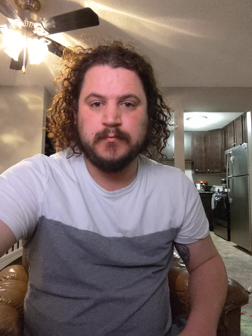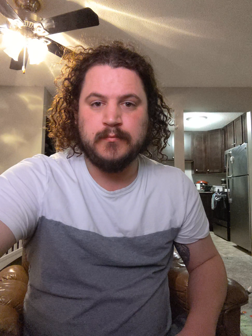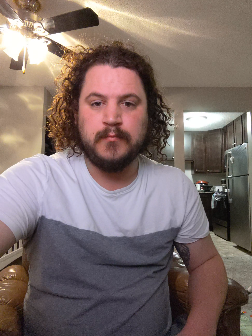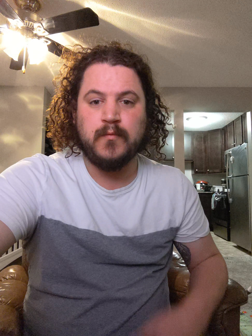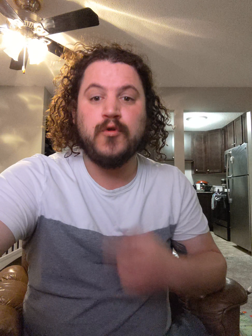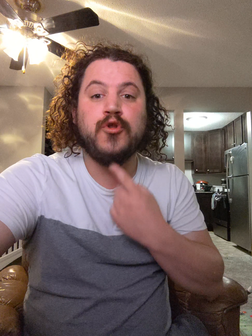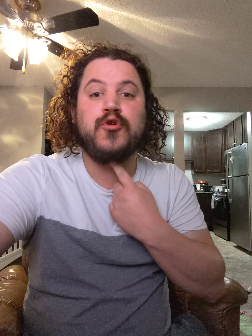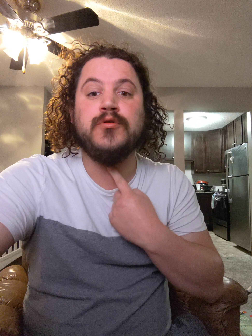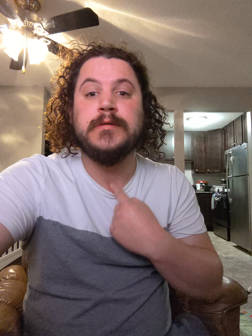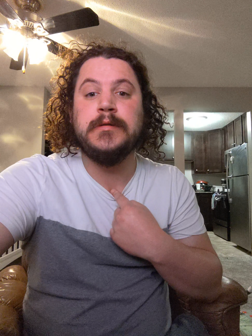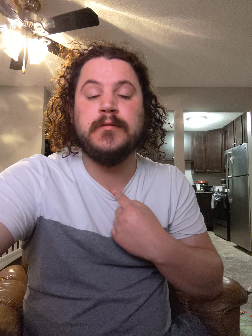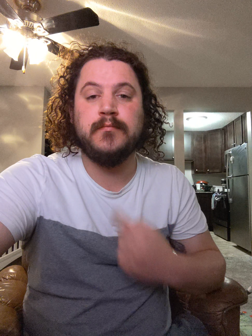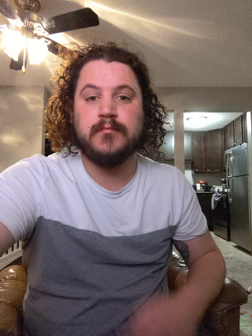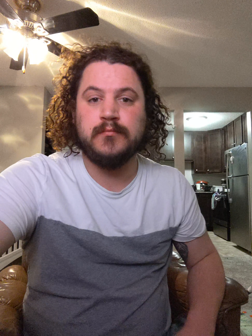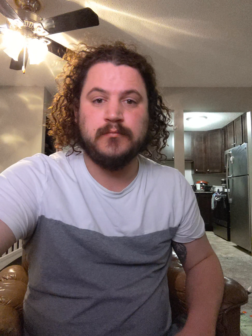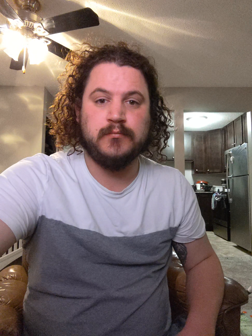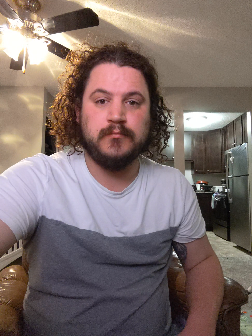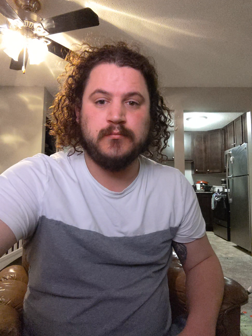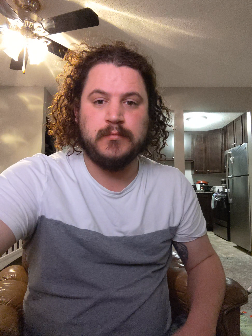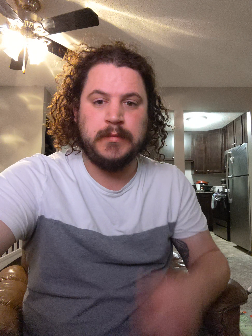thirsty